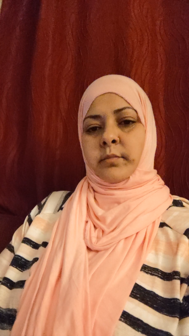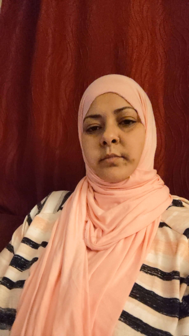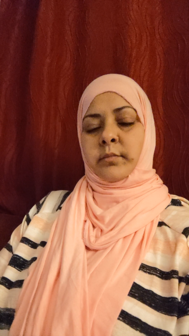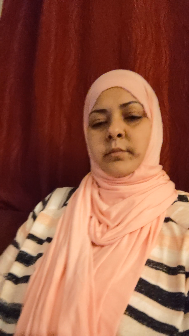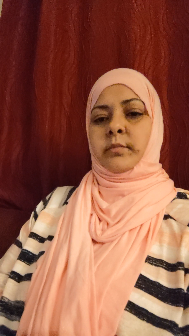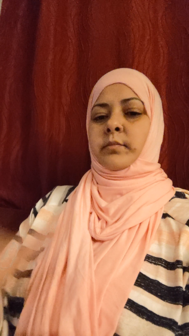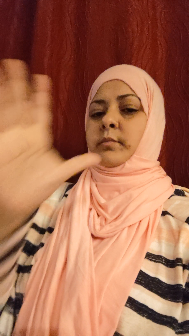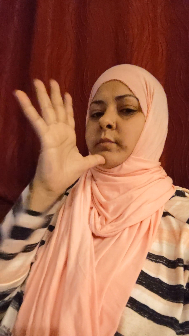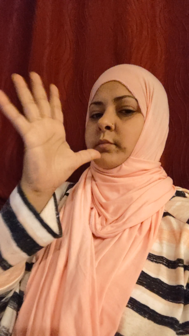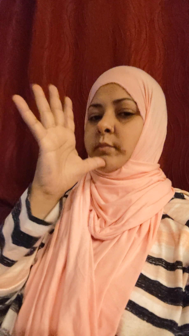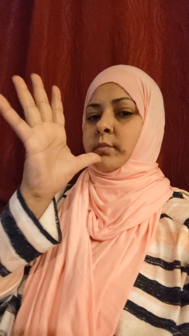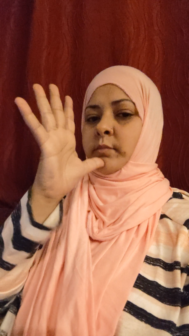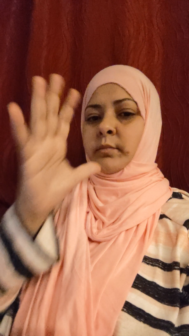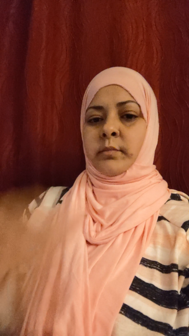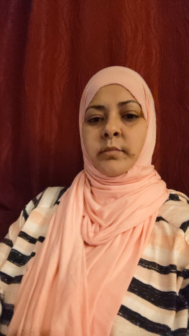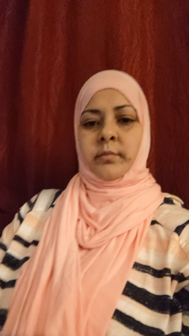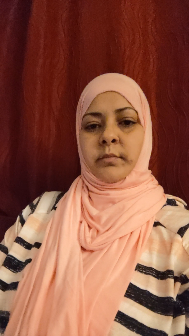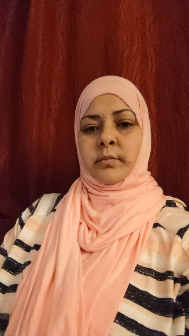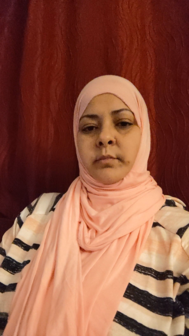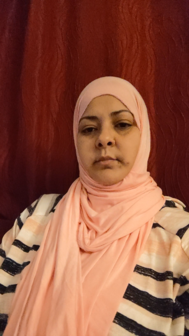mommy